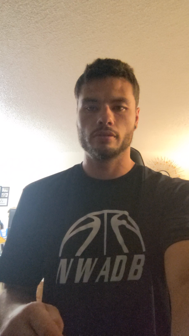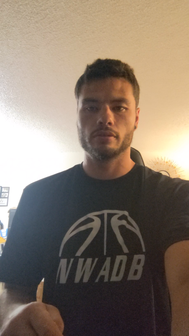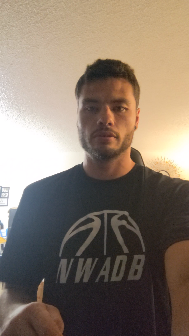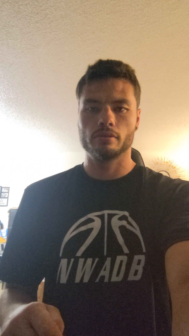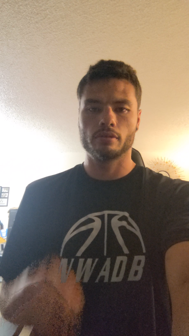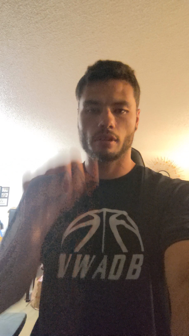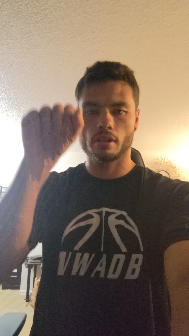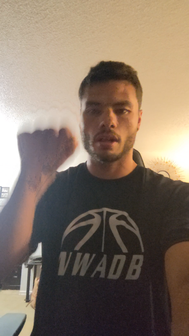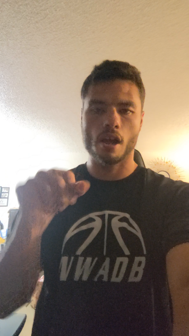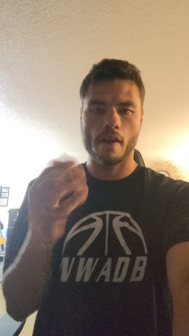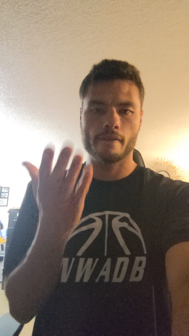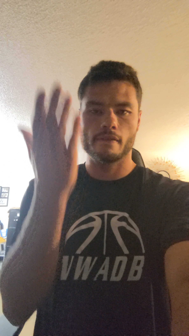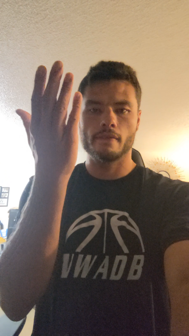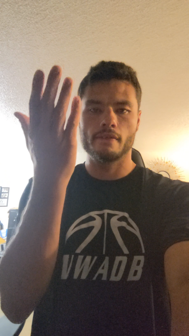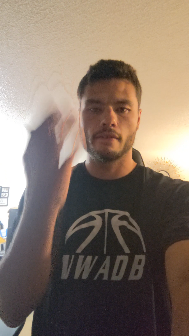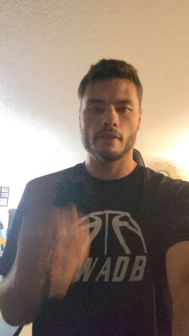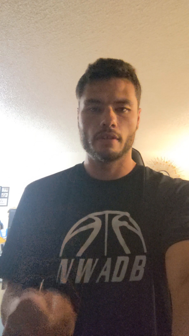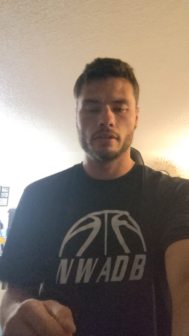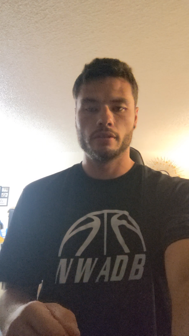gloves